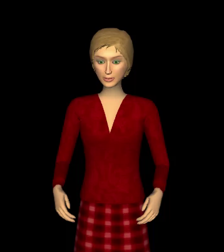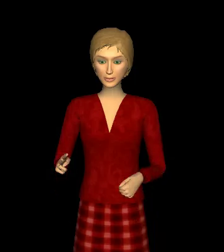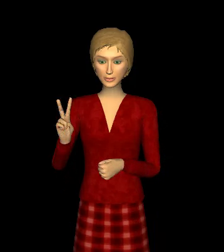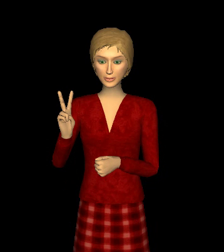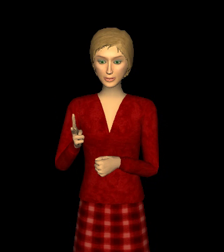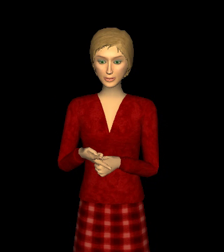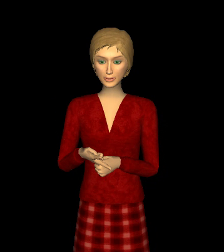سيء